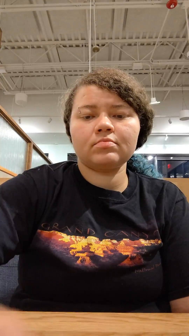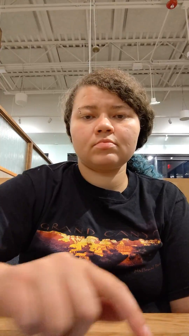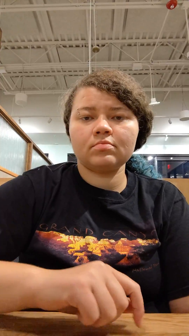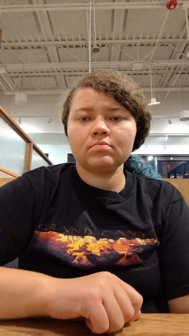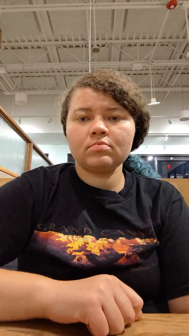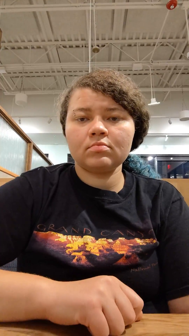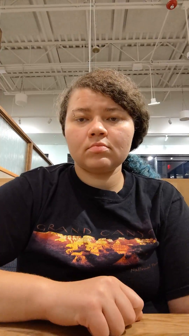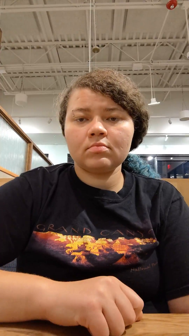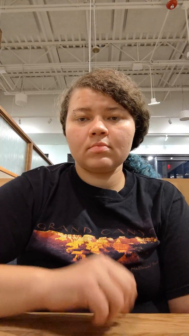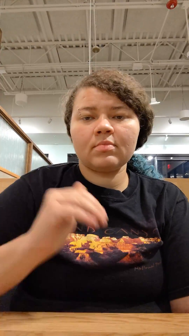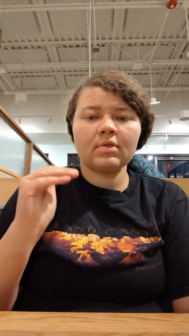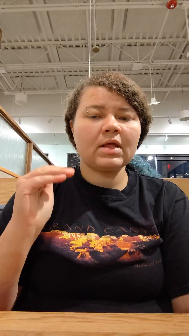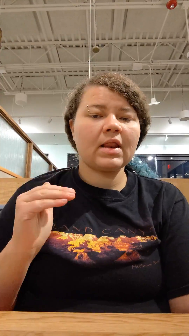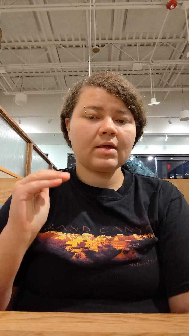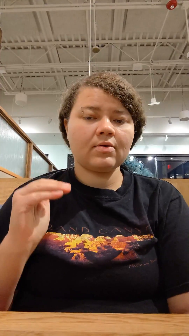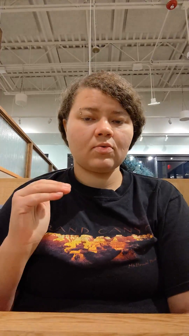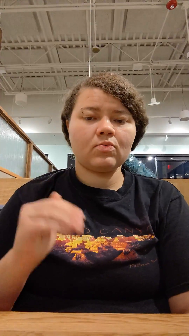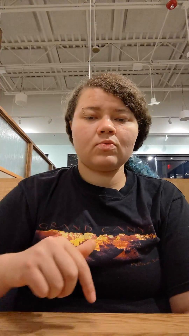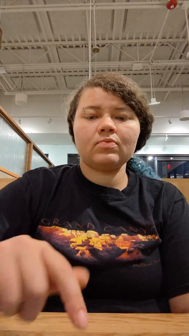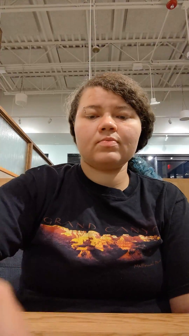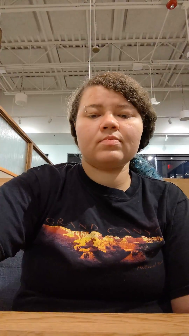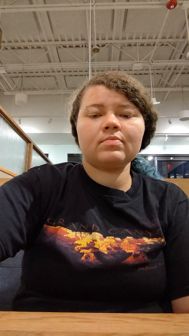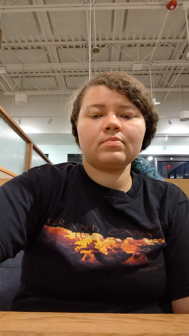little